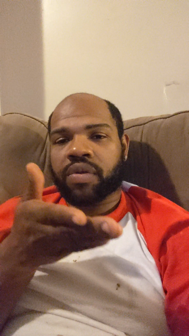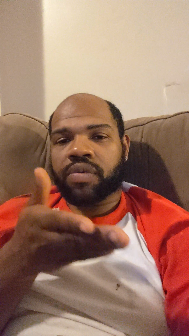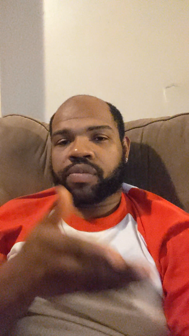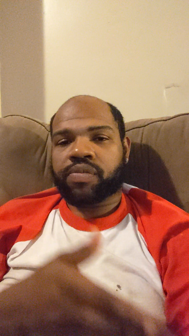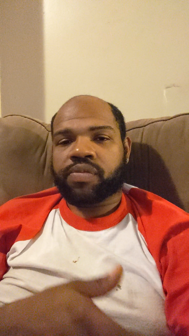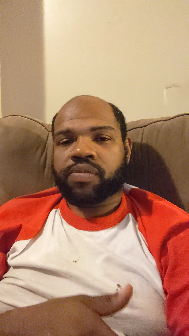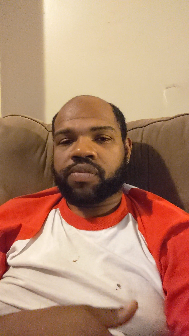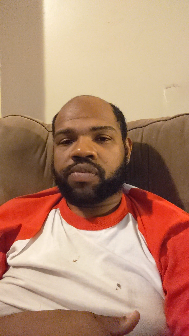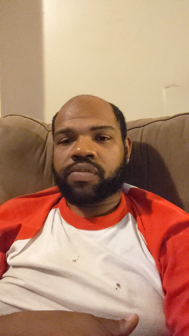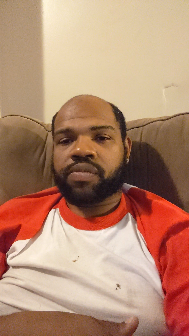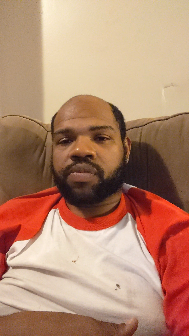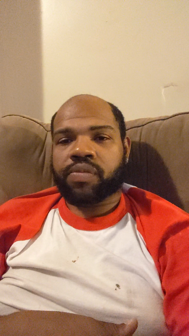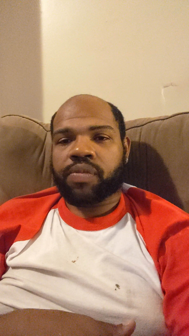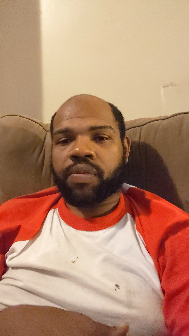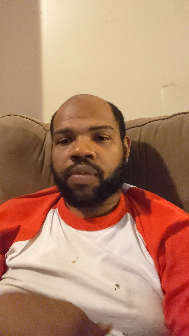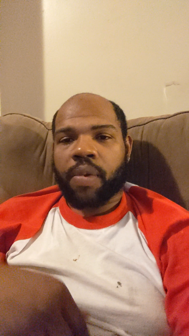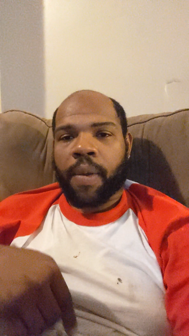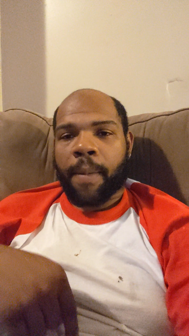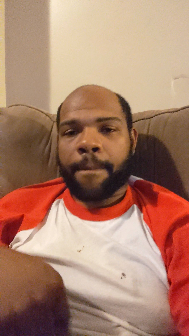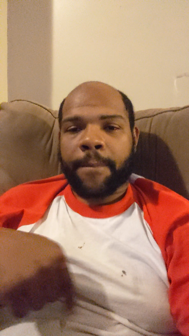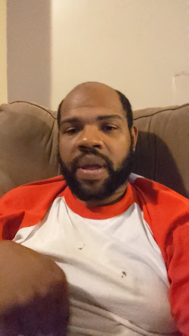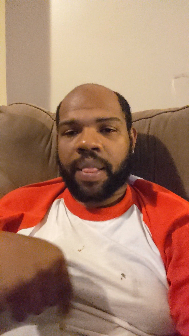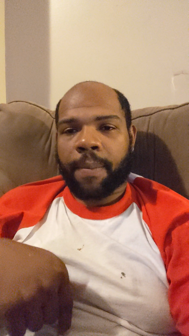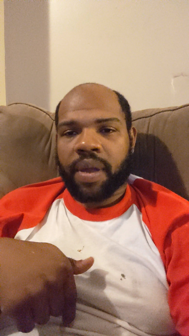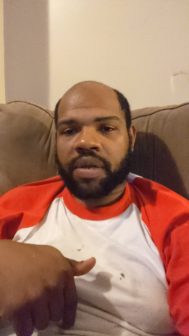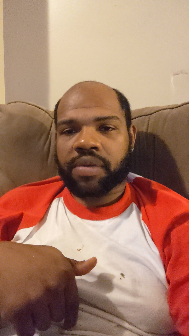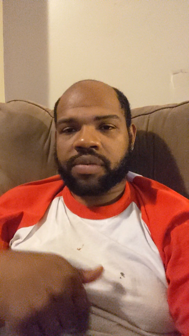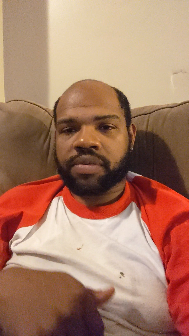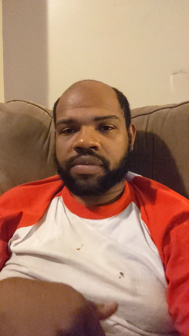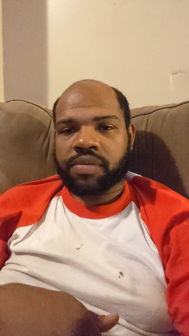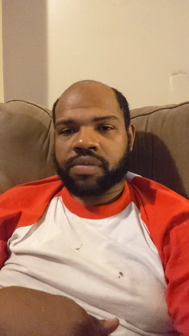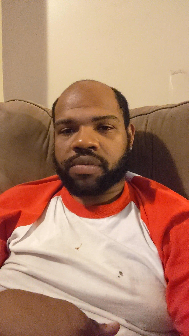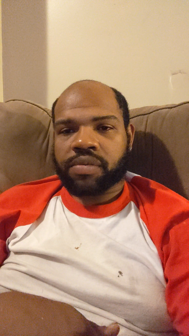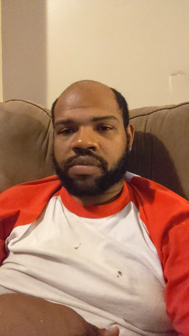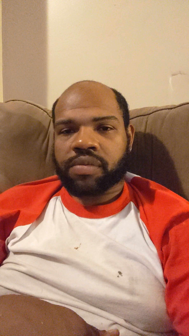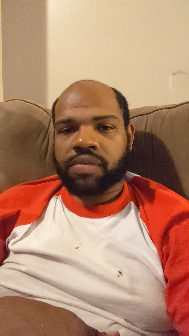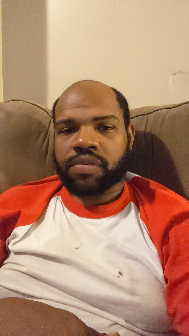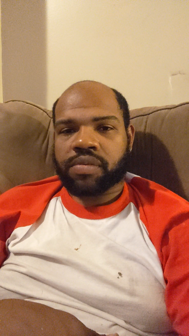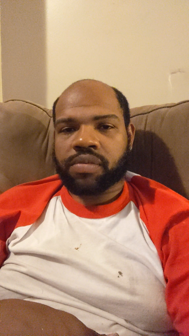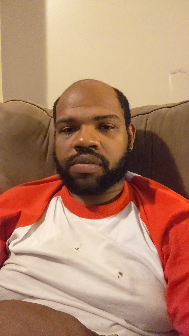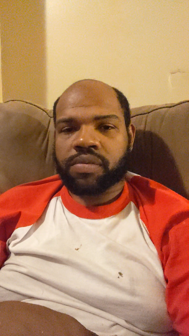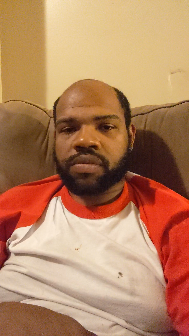belly button